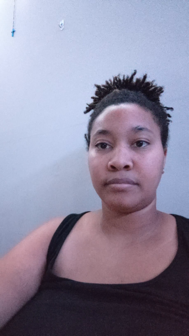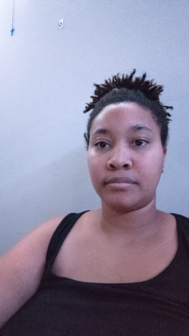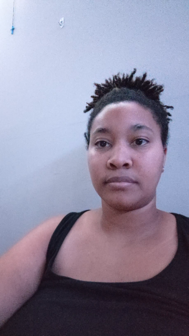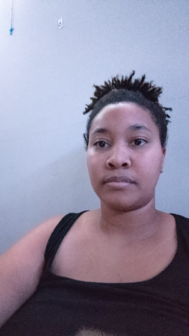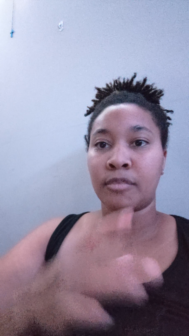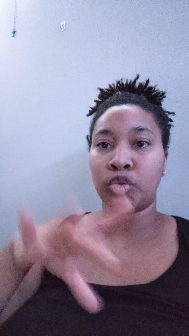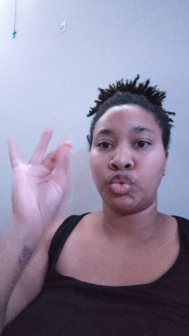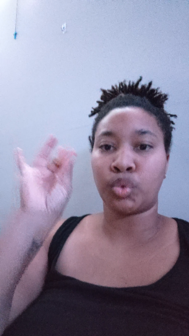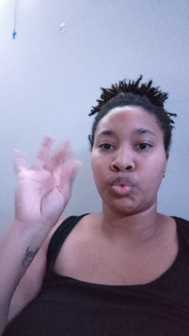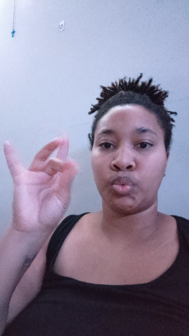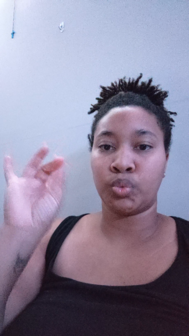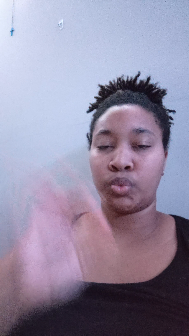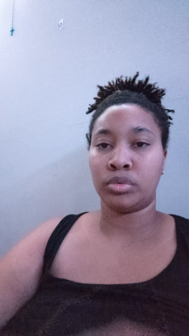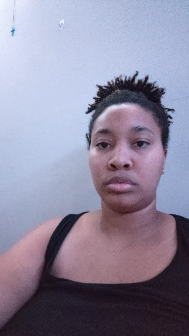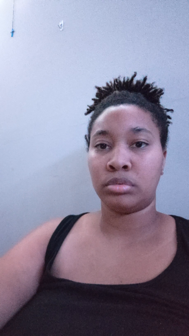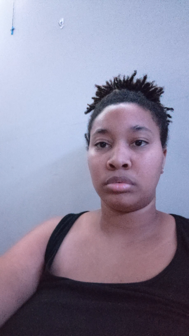choose